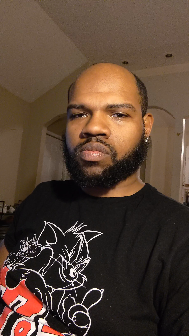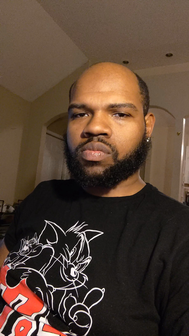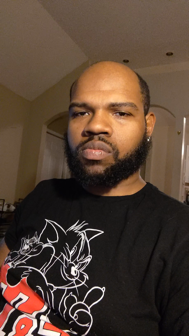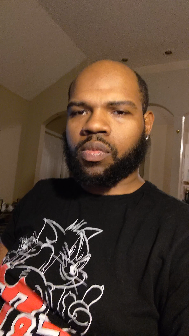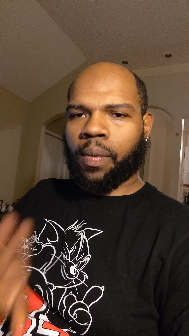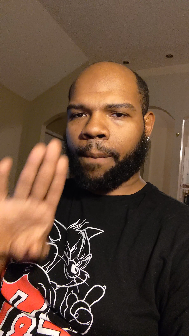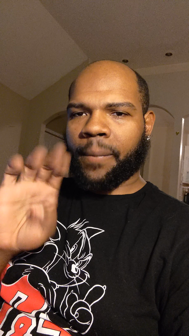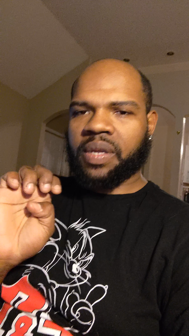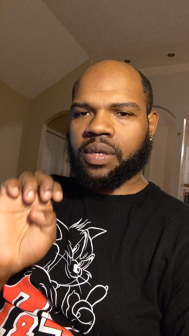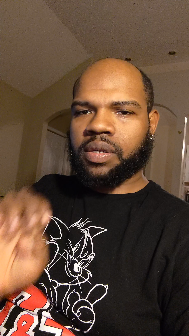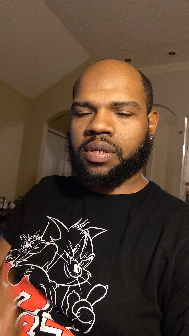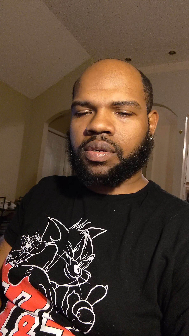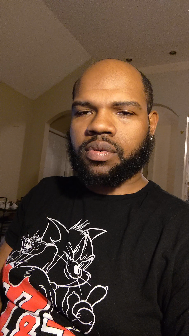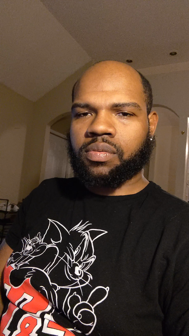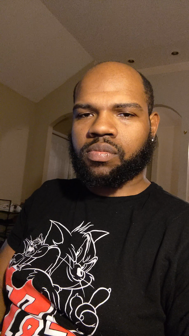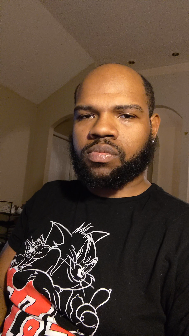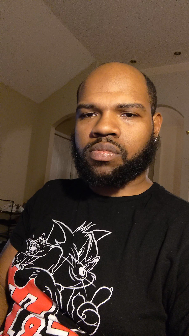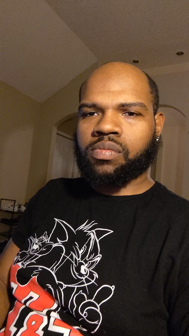be